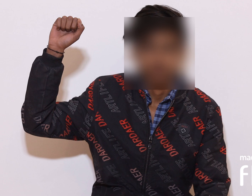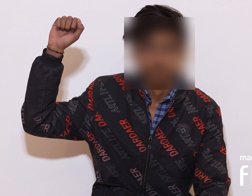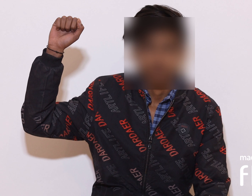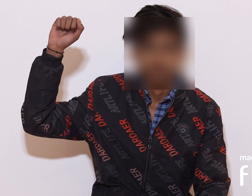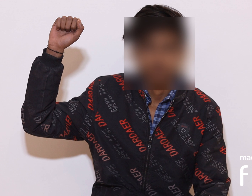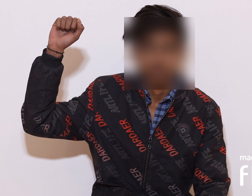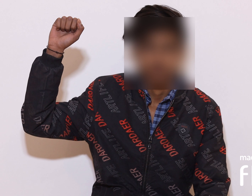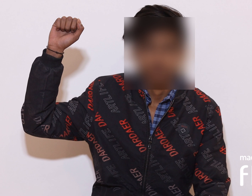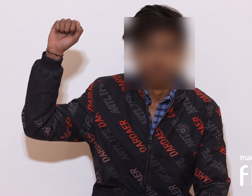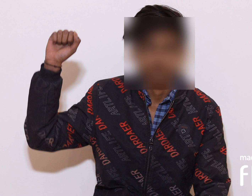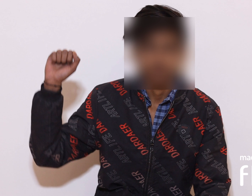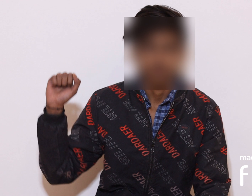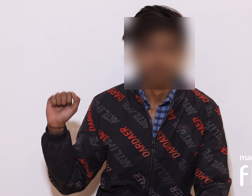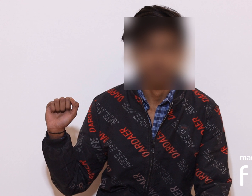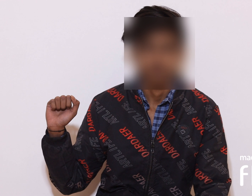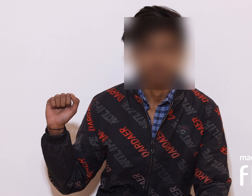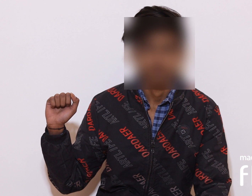آ